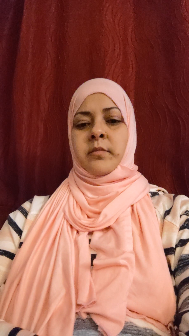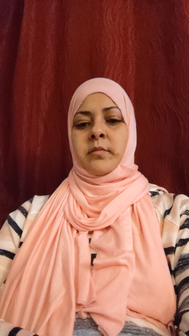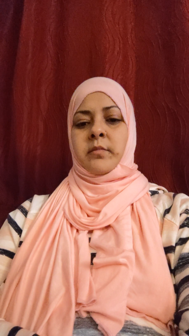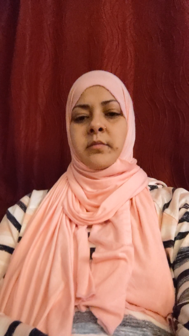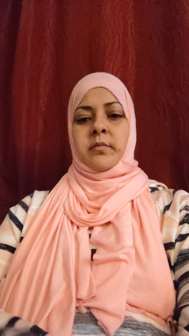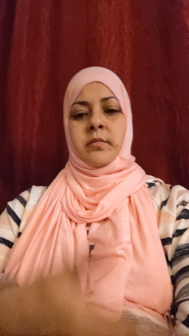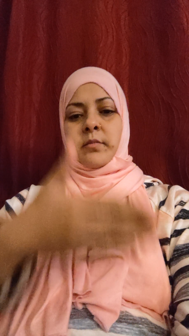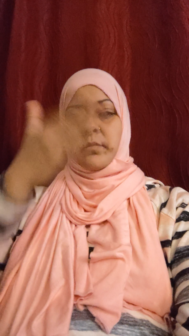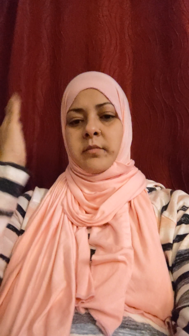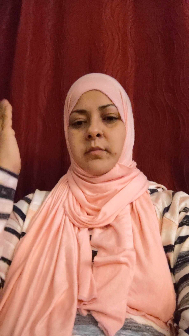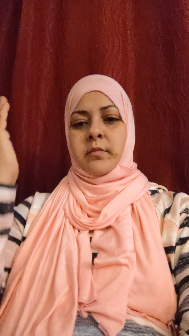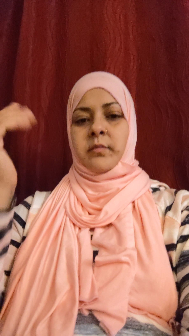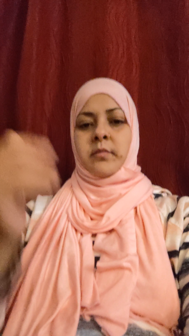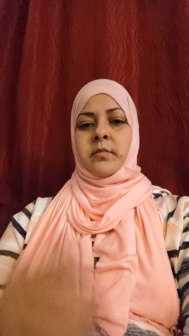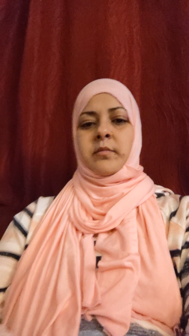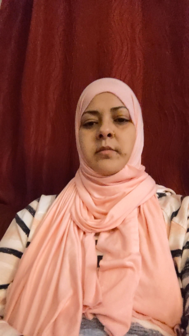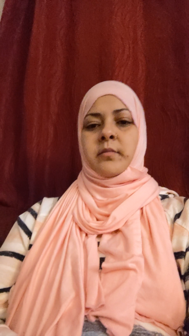all gone